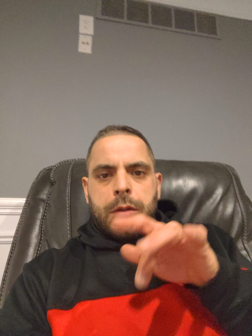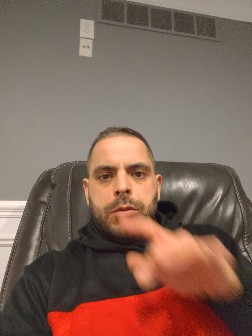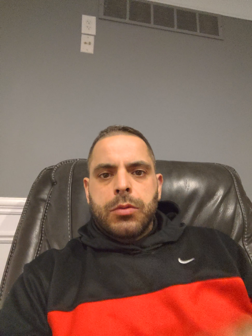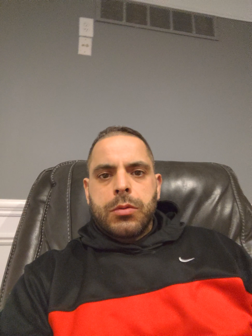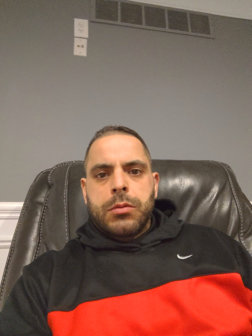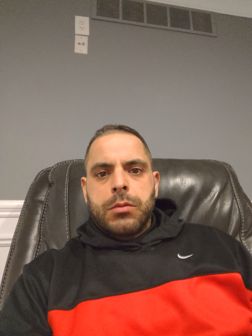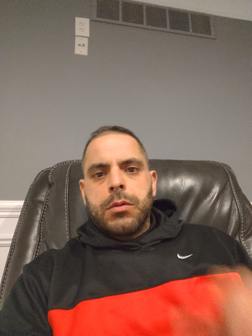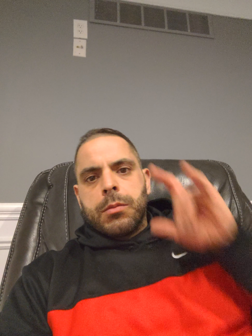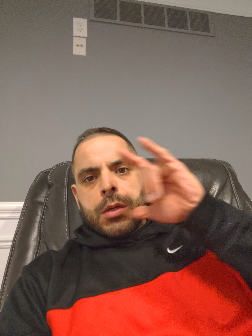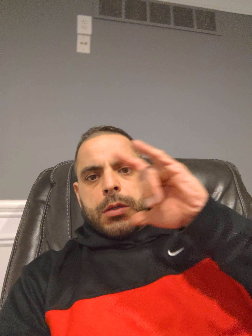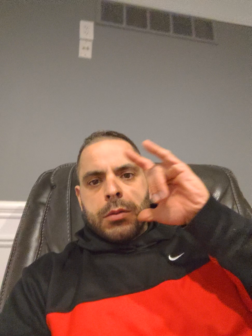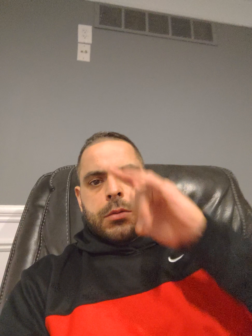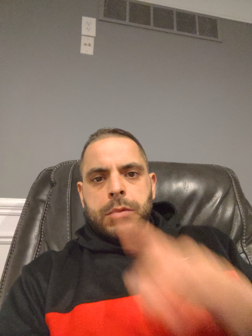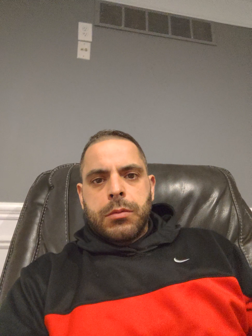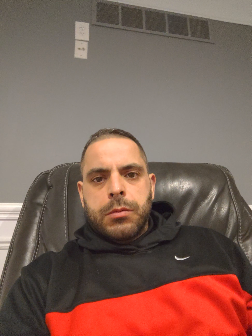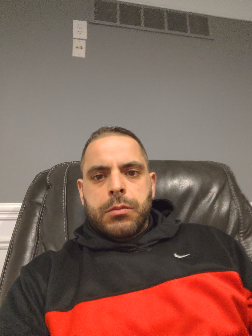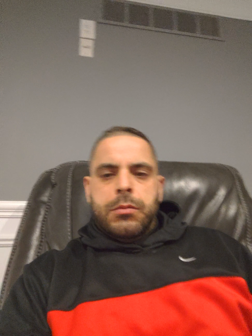airplane